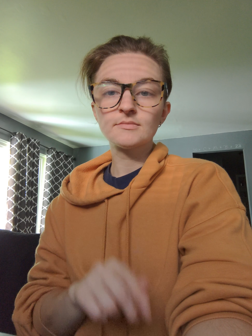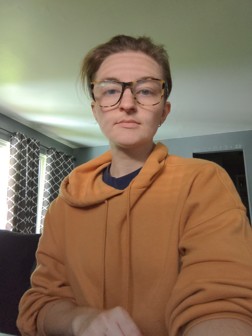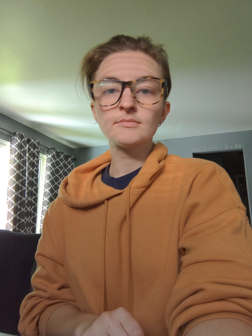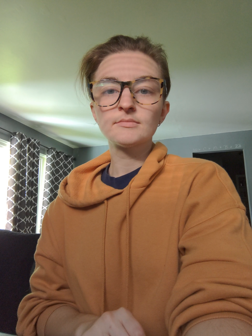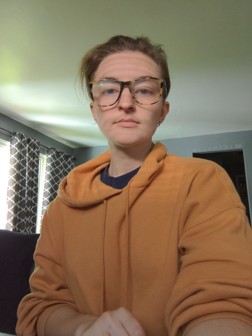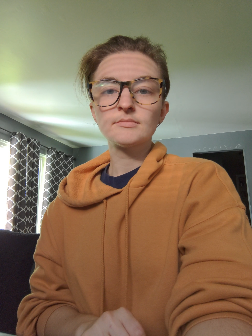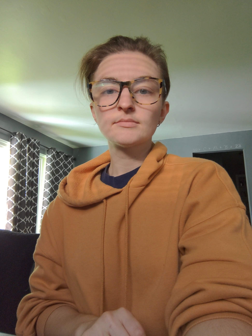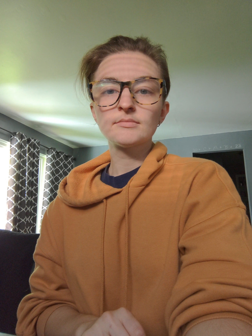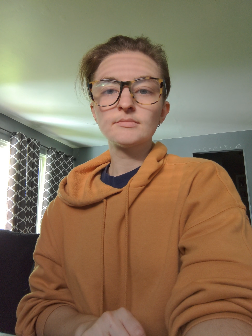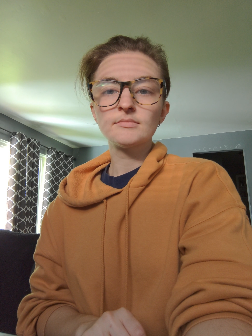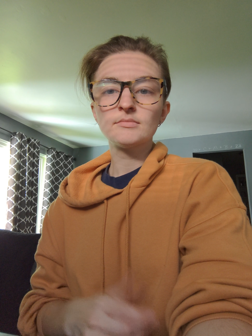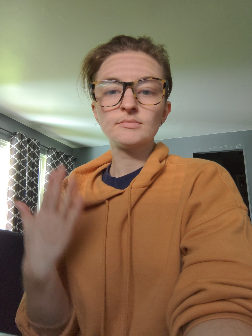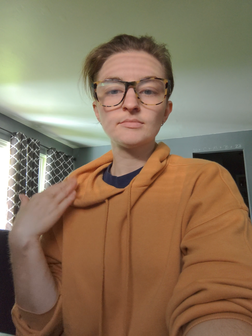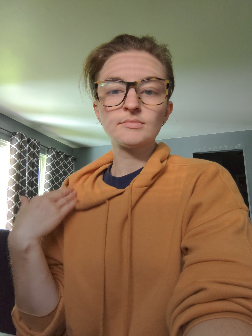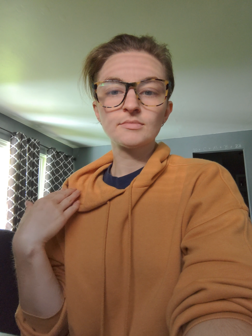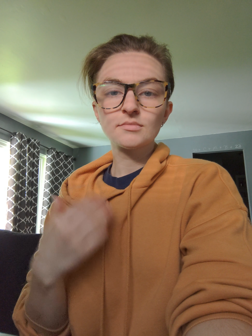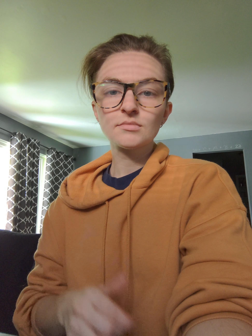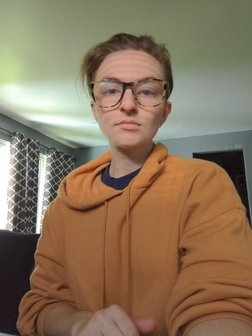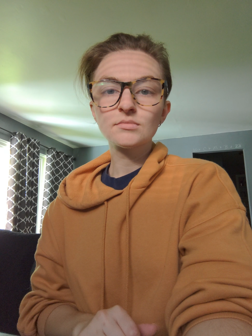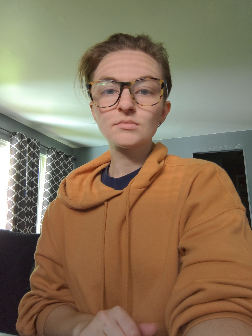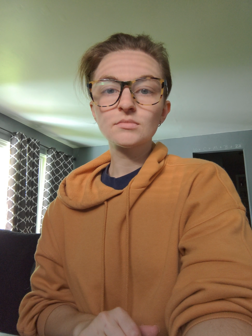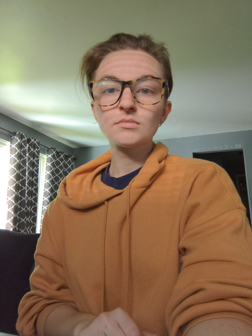shoulder